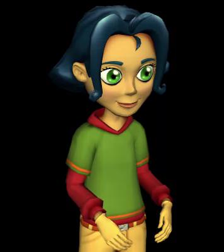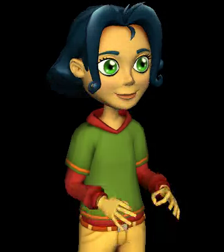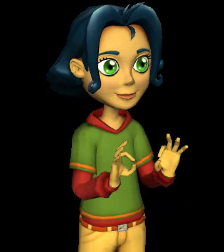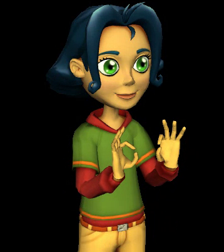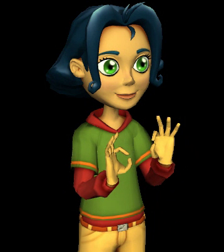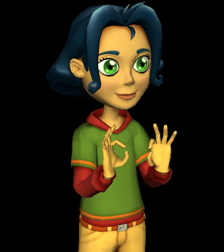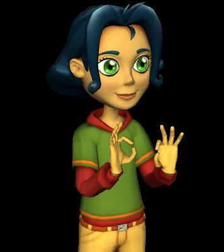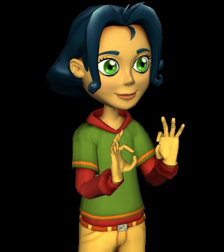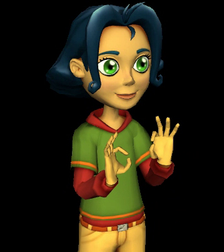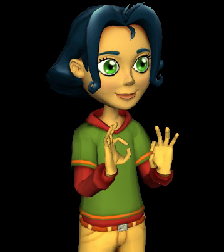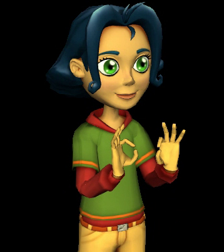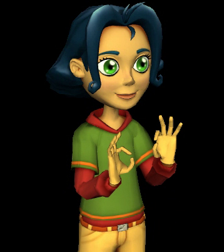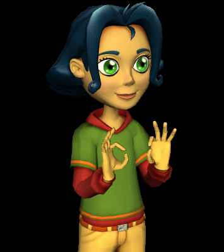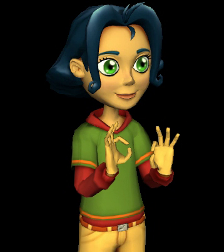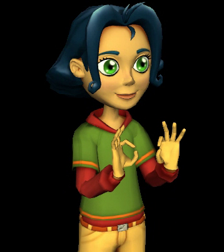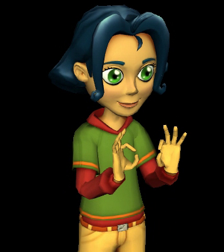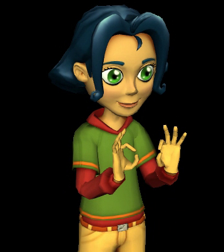الآنسة